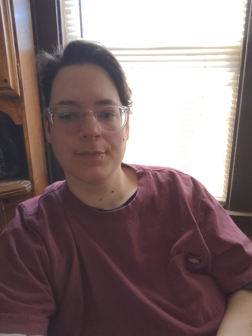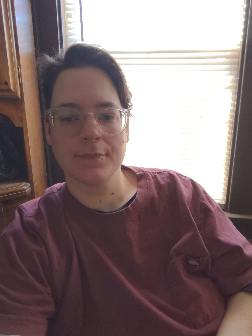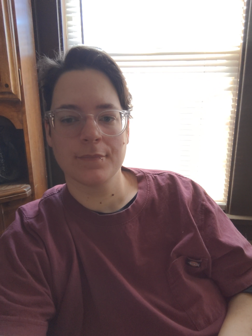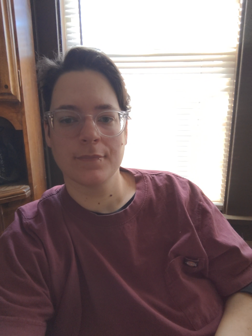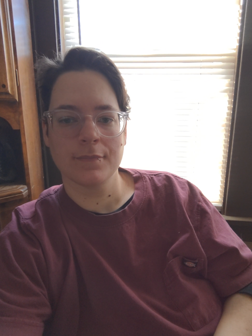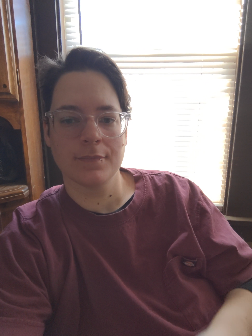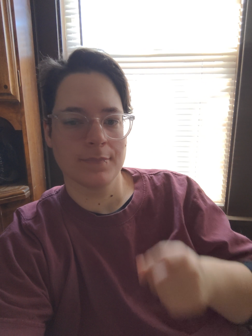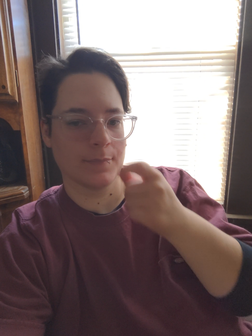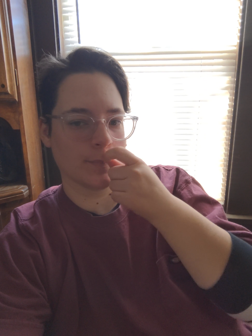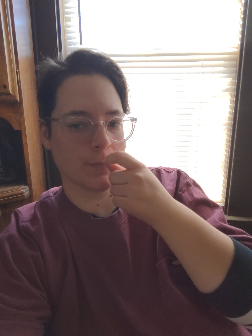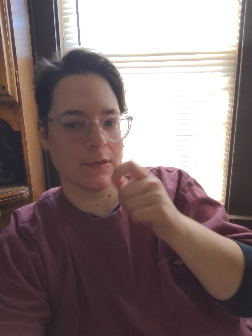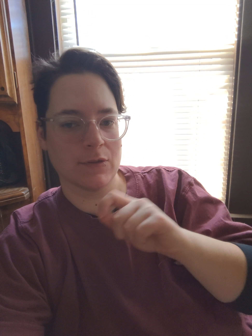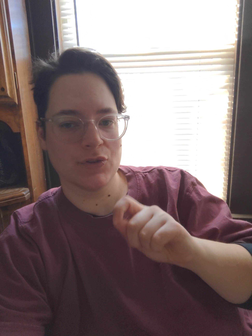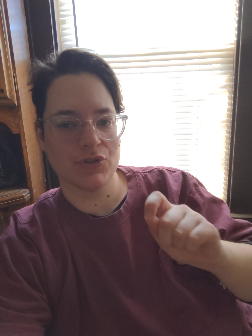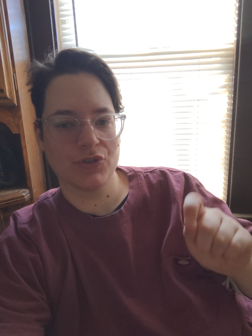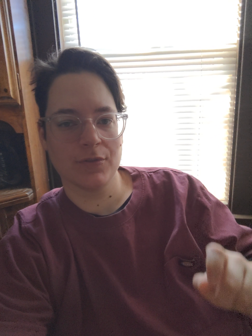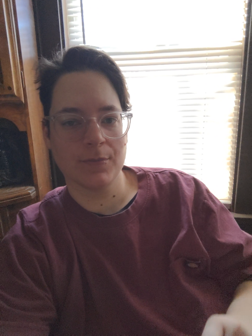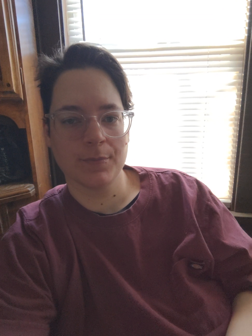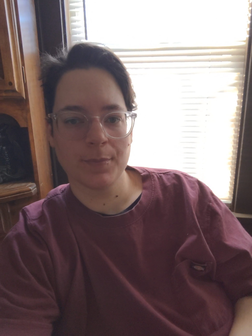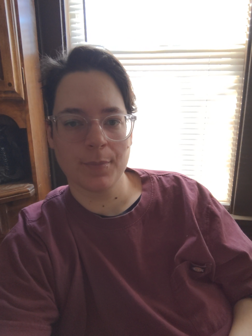pencil